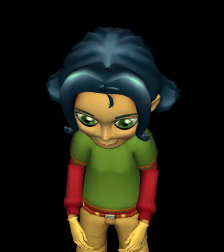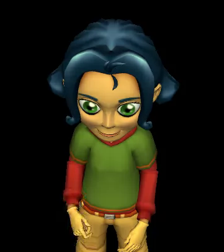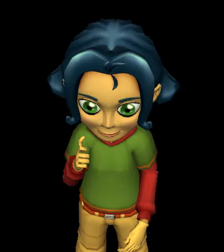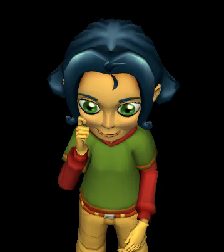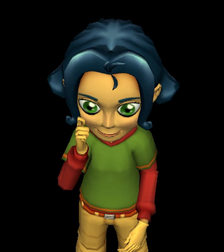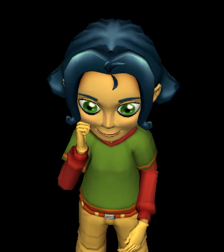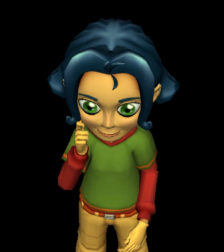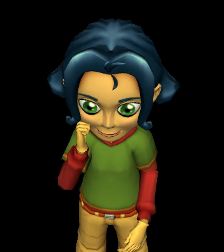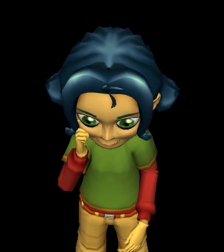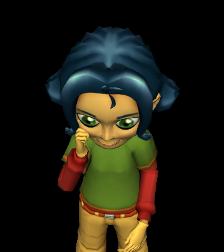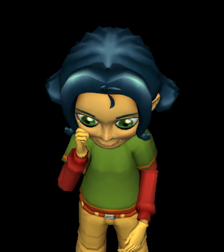بشرة